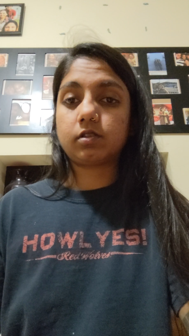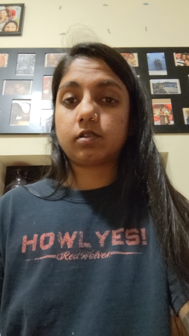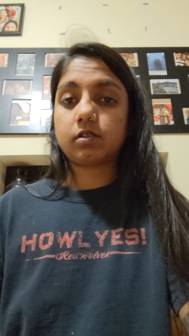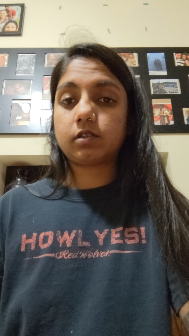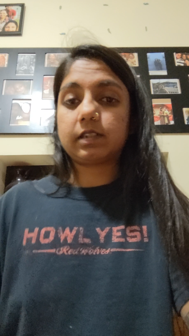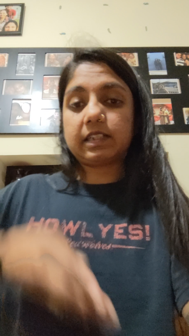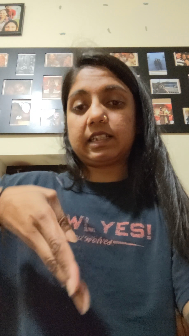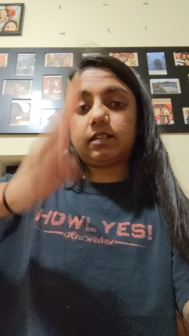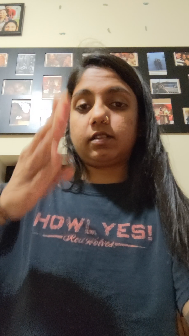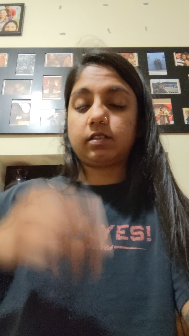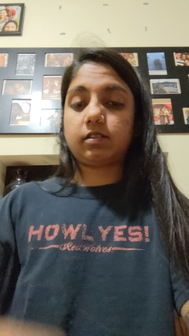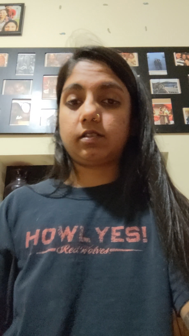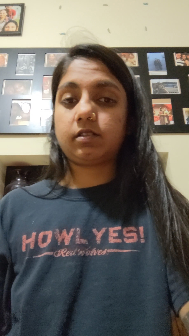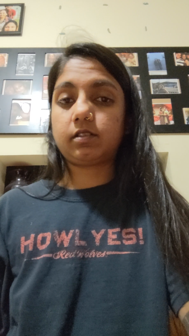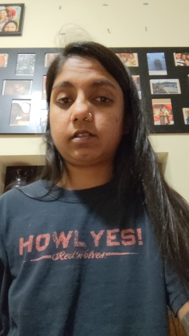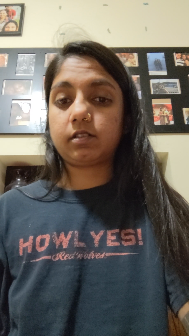kick